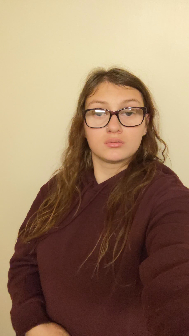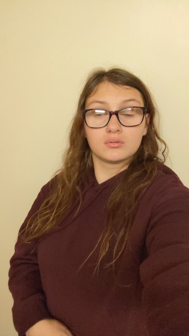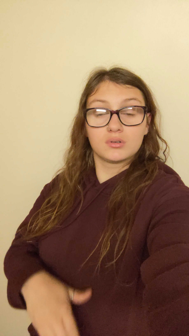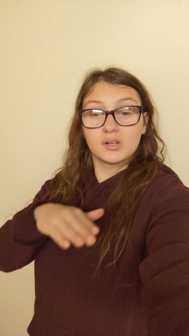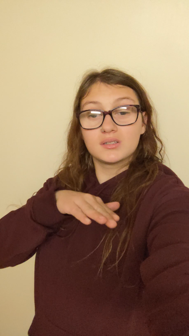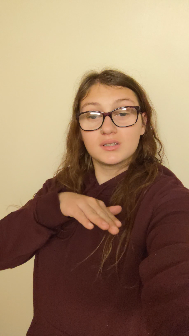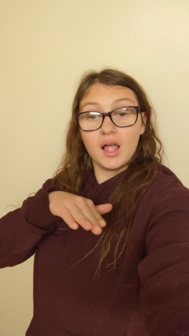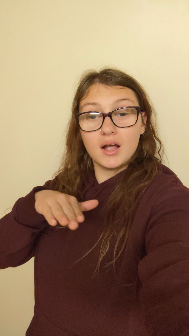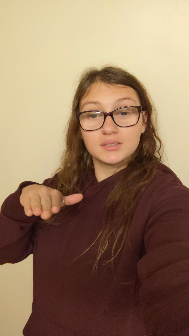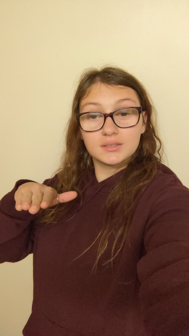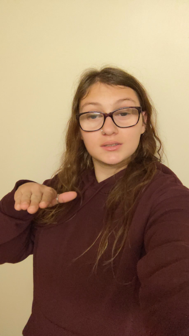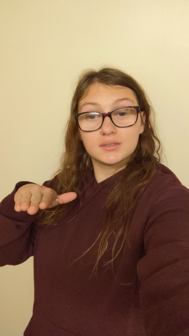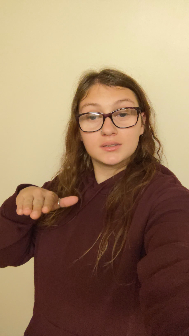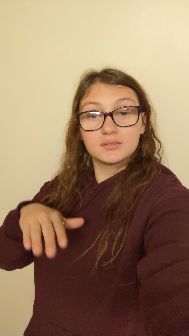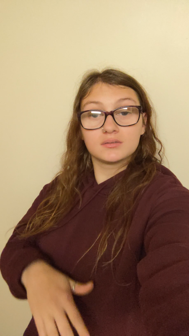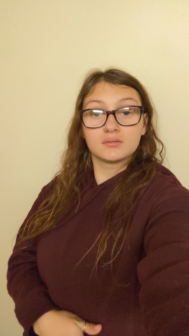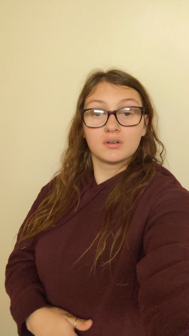nice